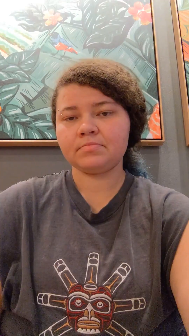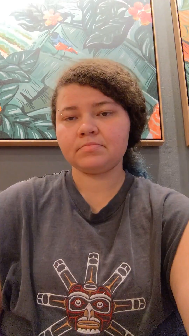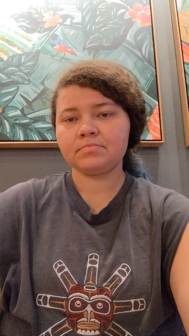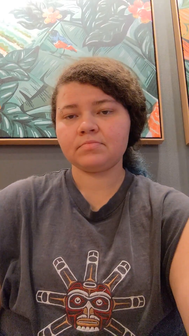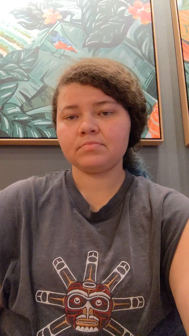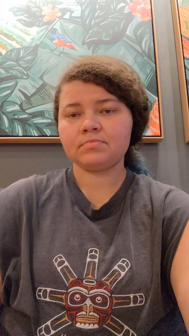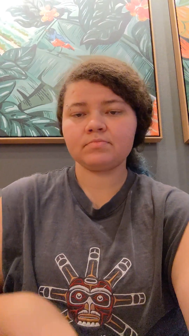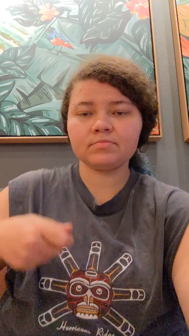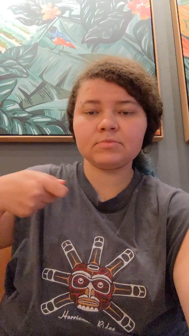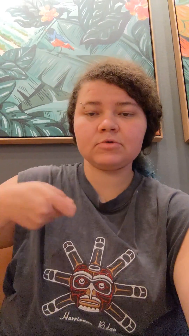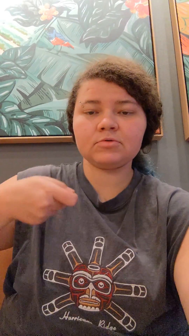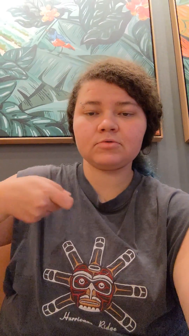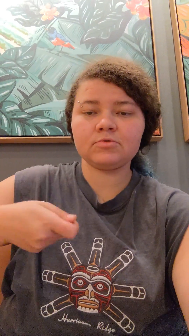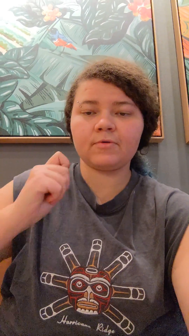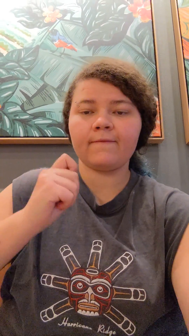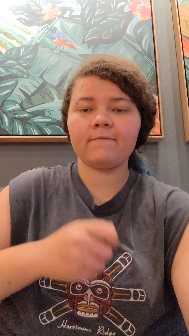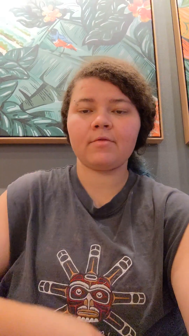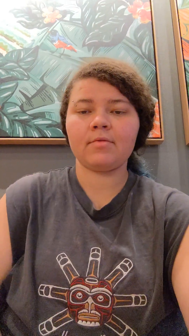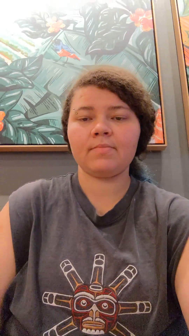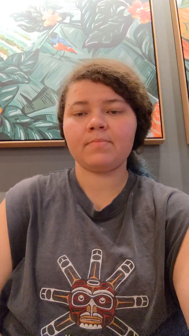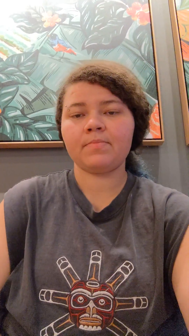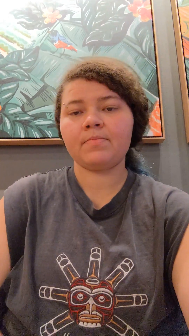shovel